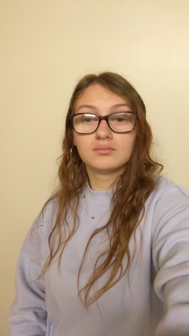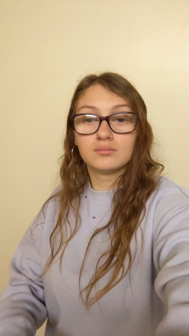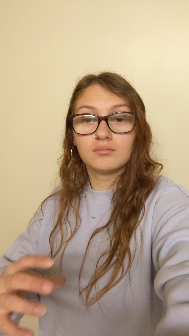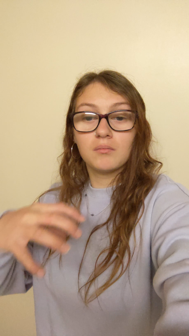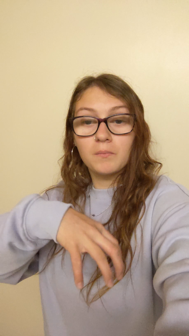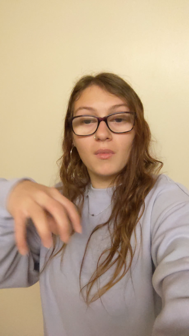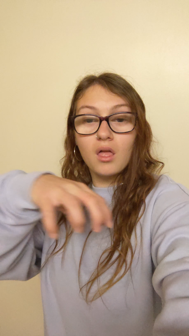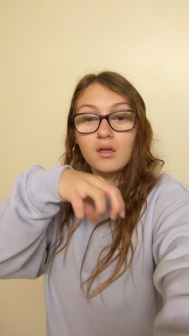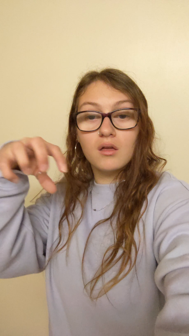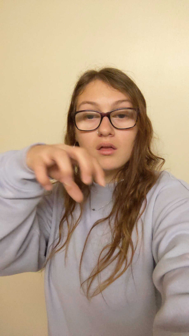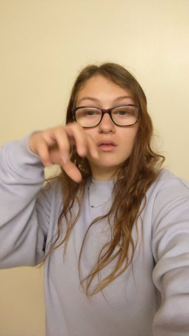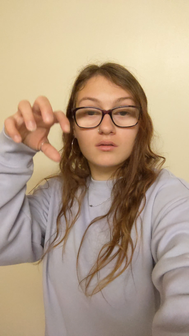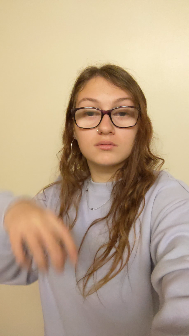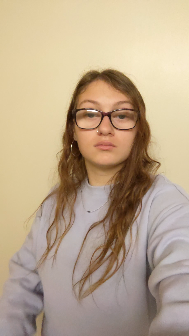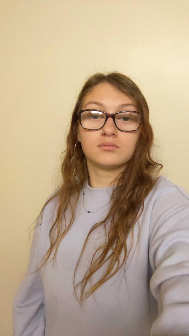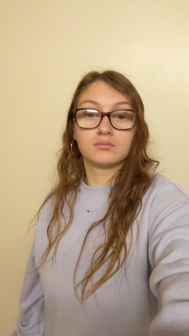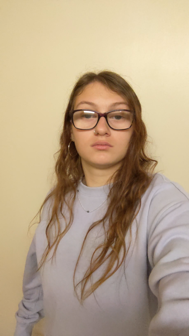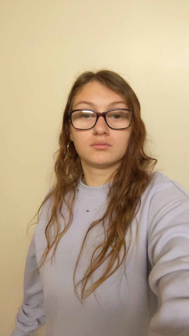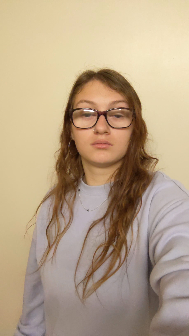block